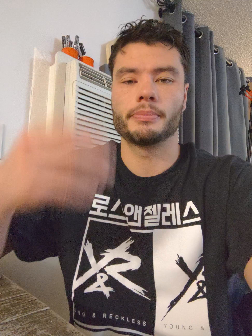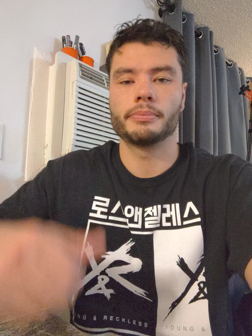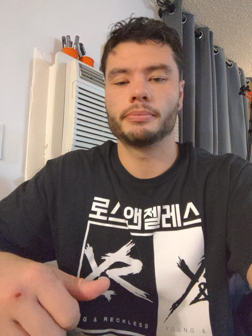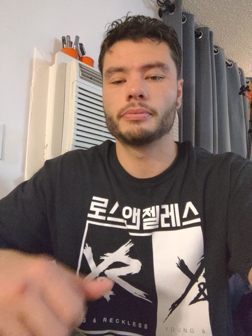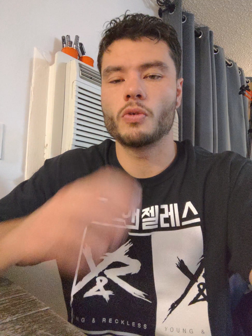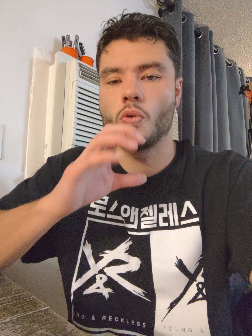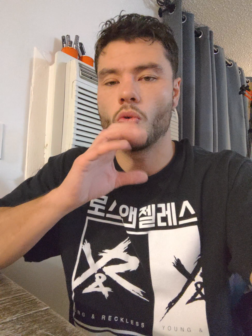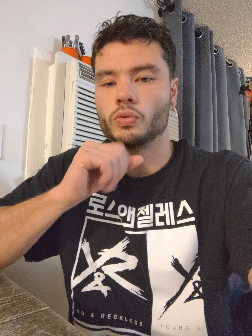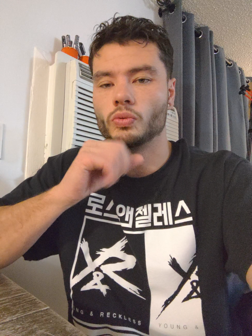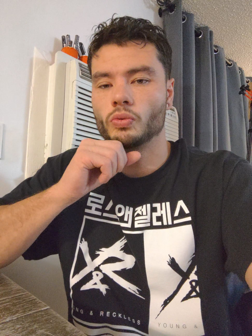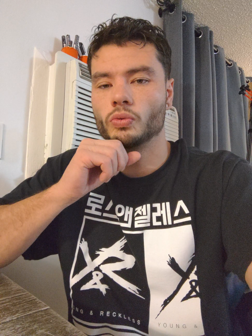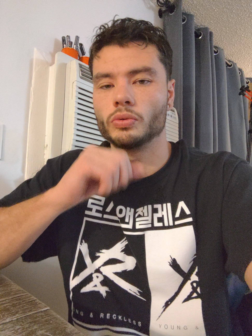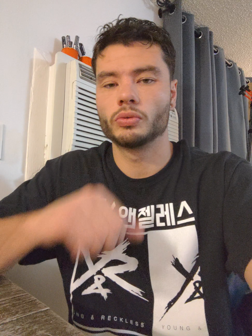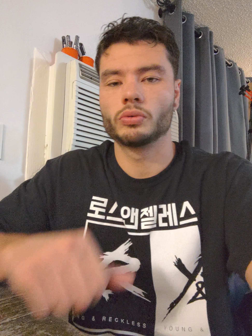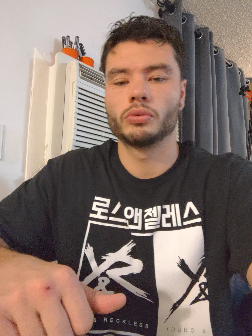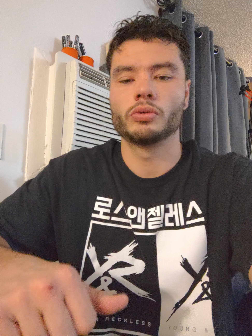orange